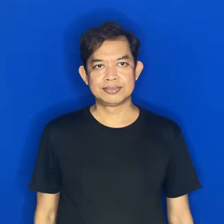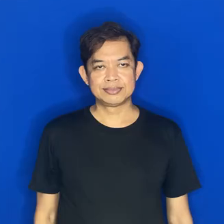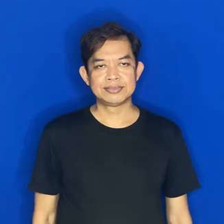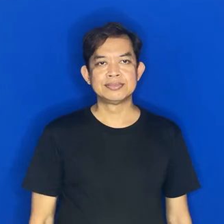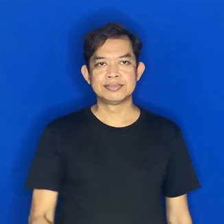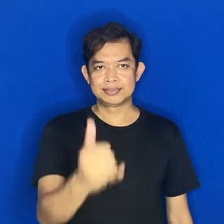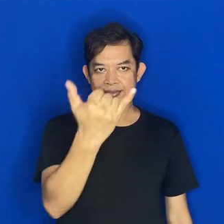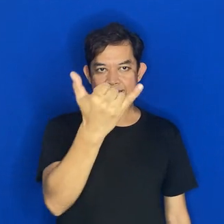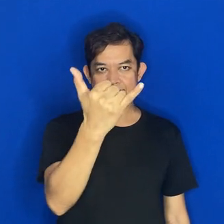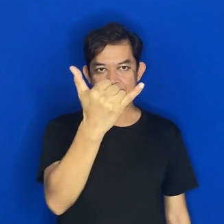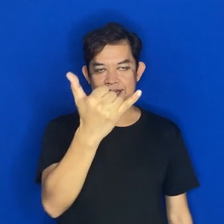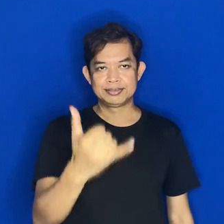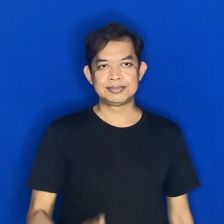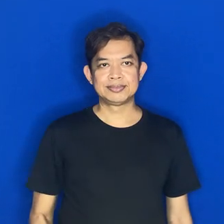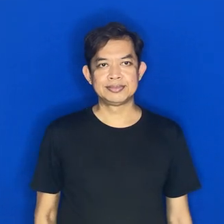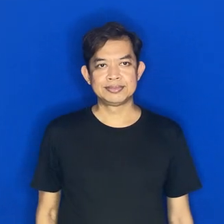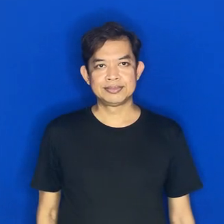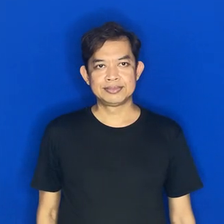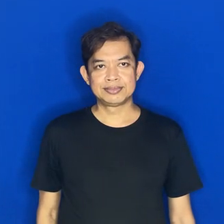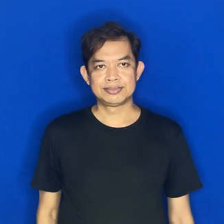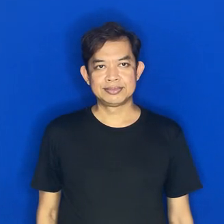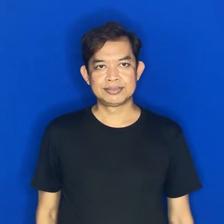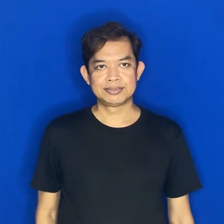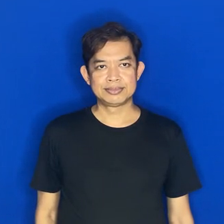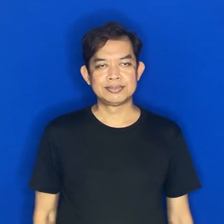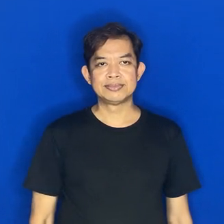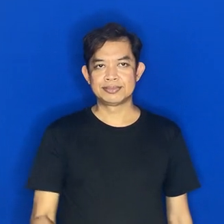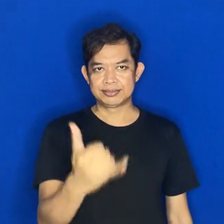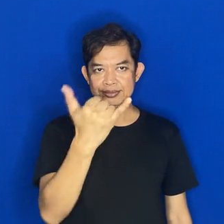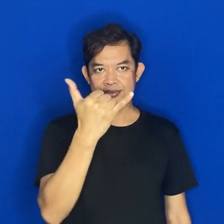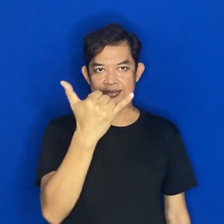yellow